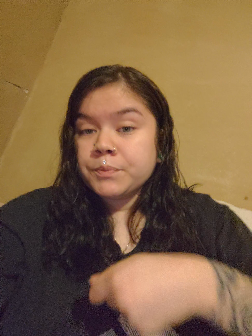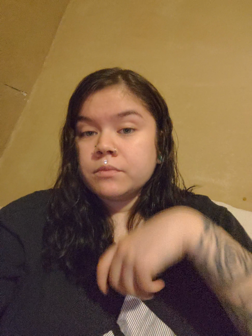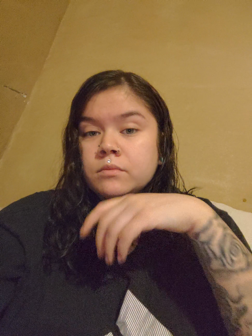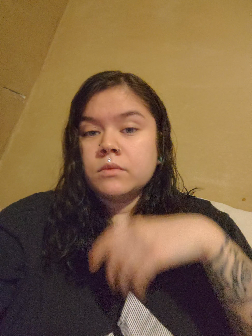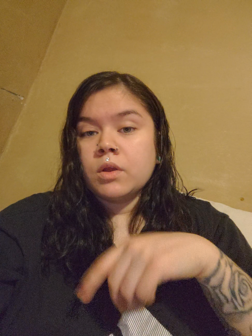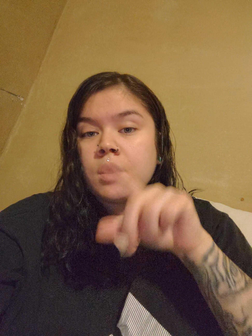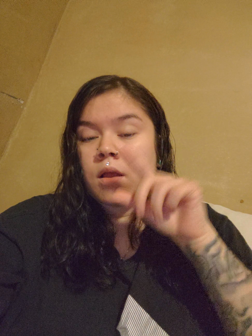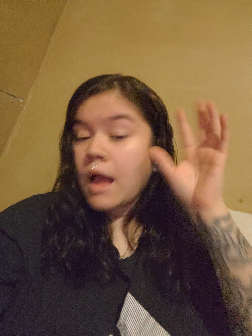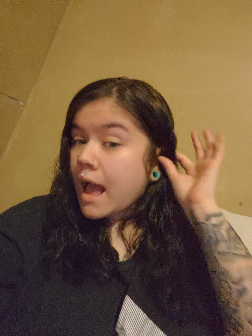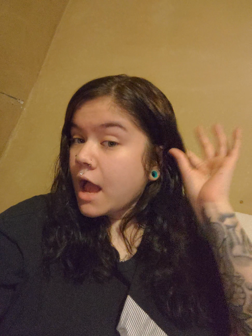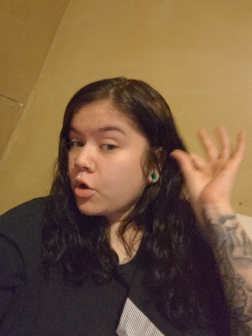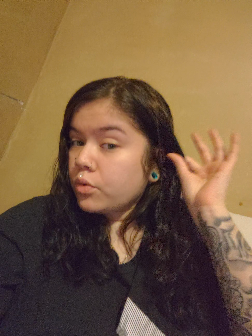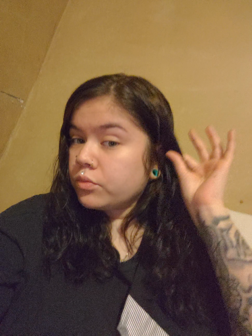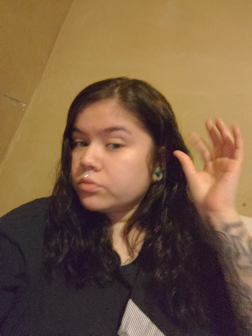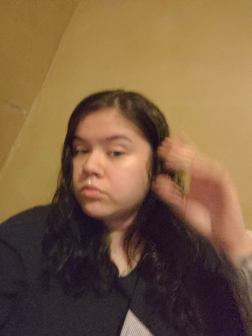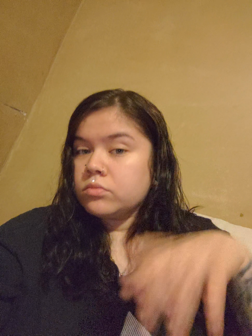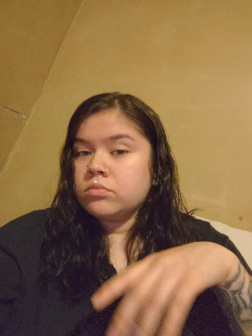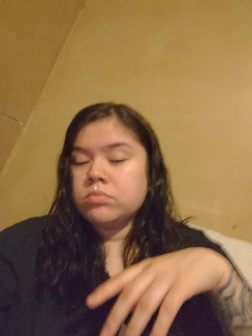hair